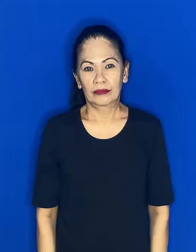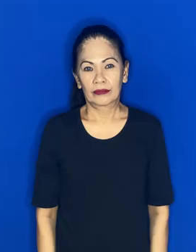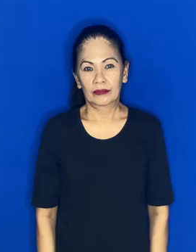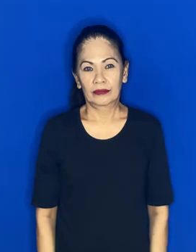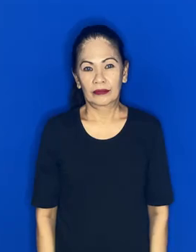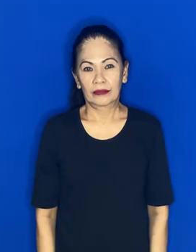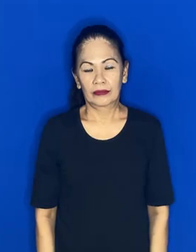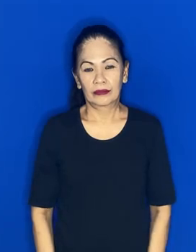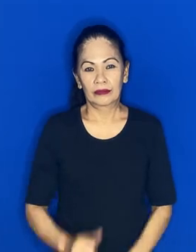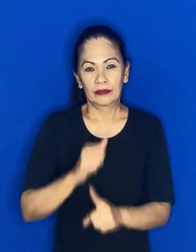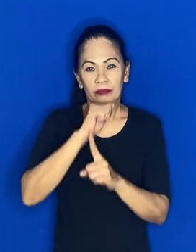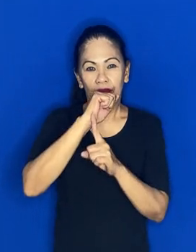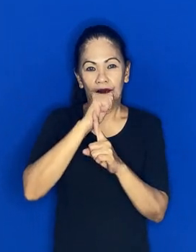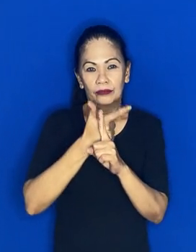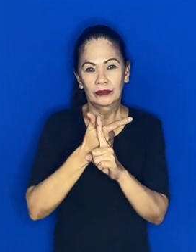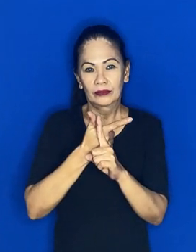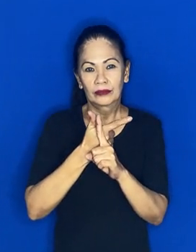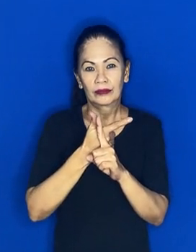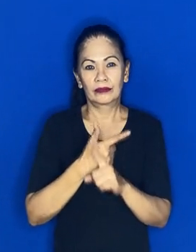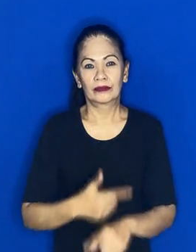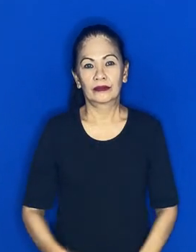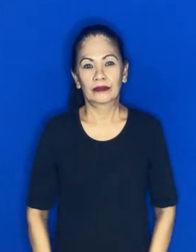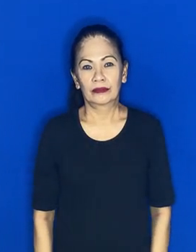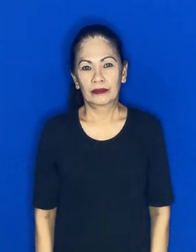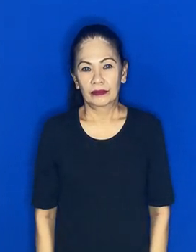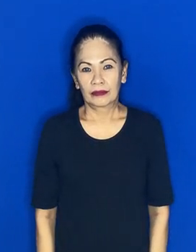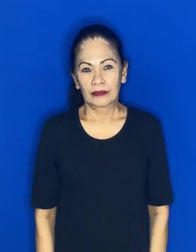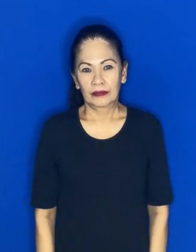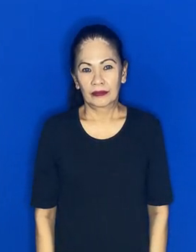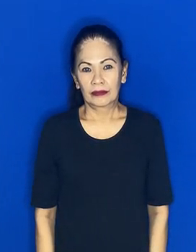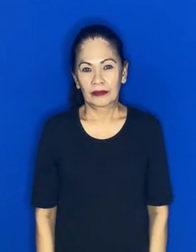august